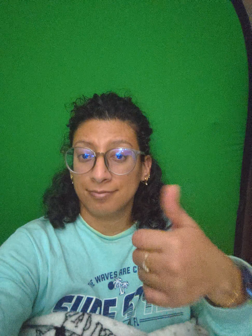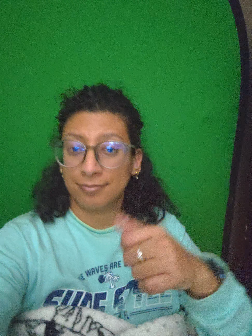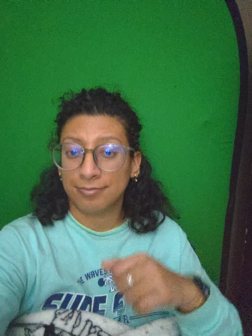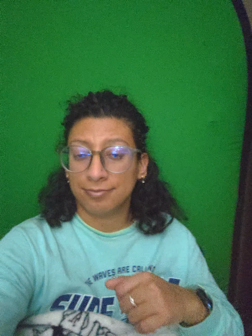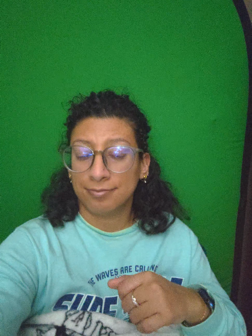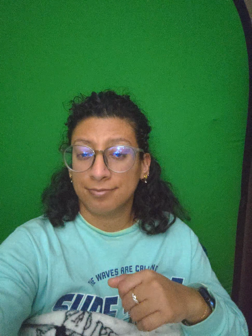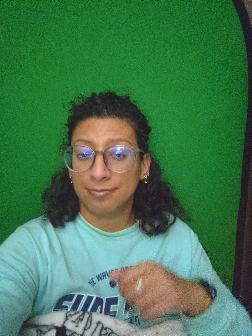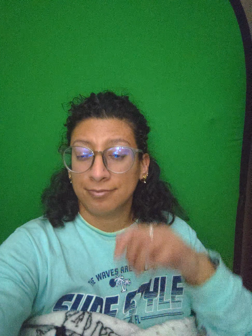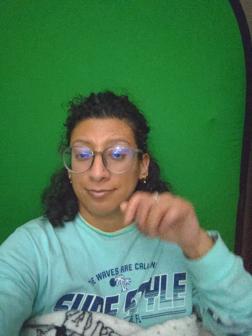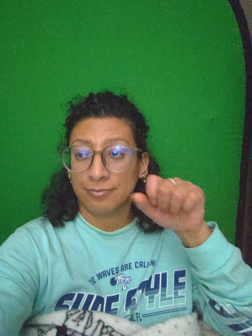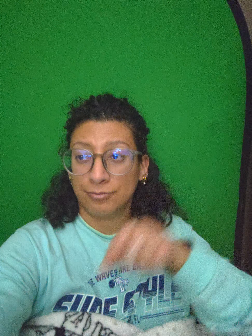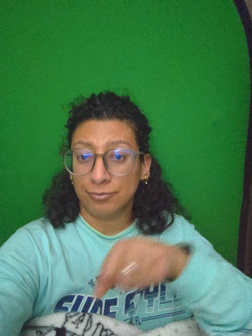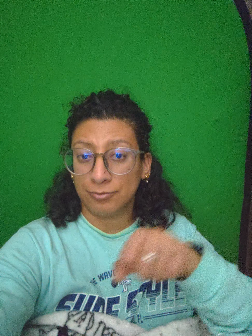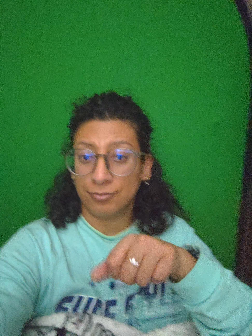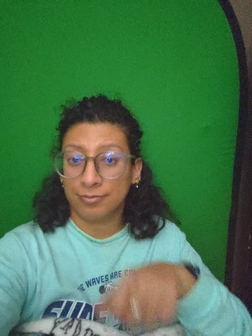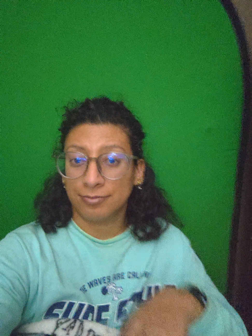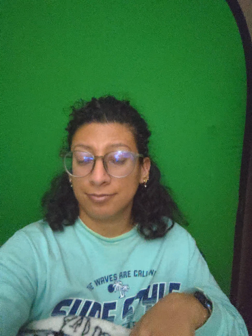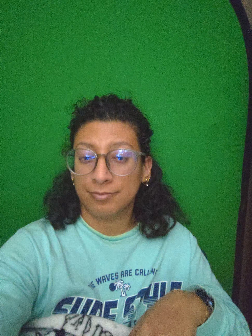shoe